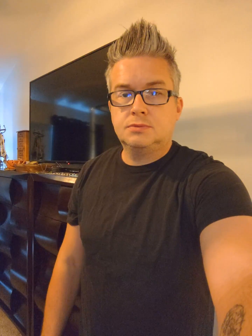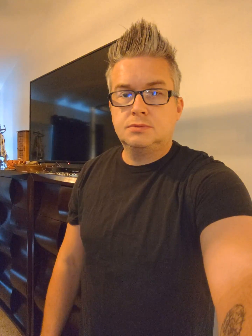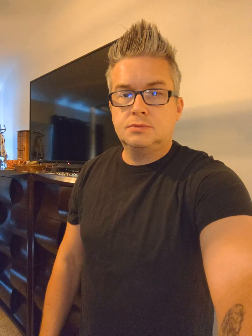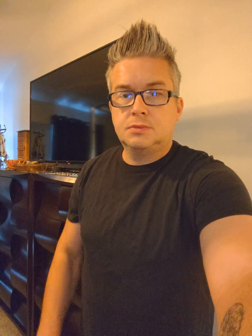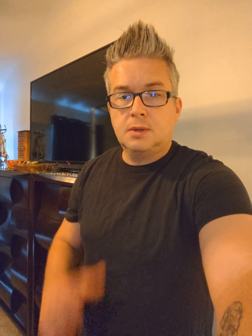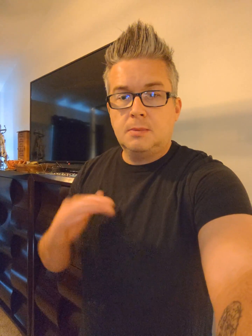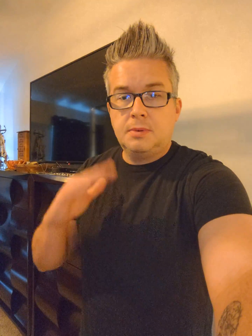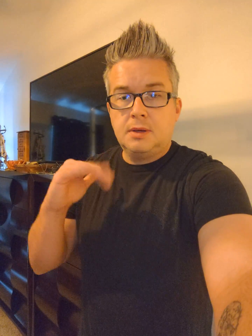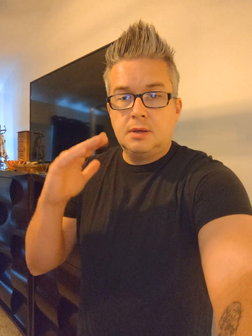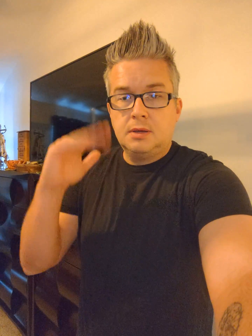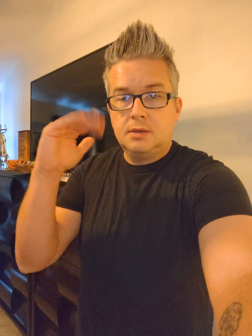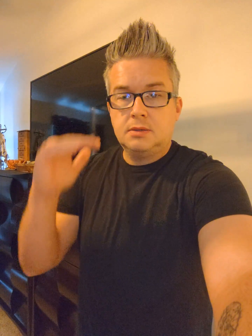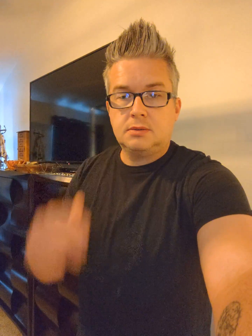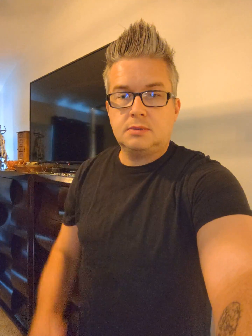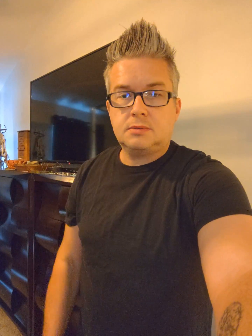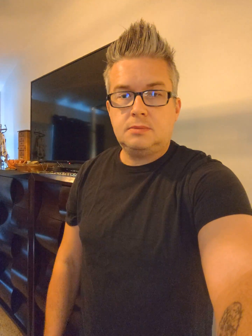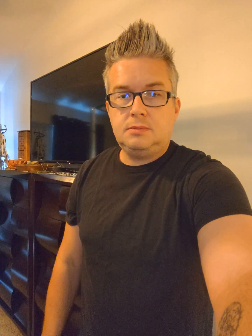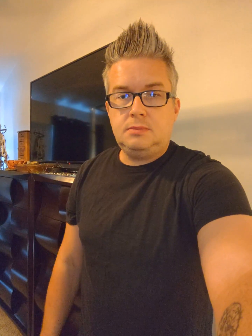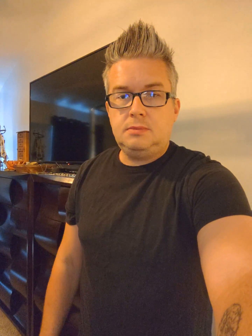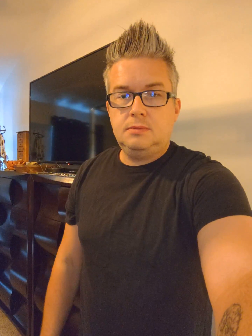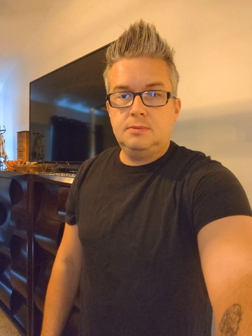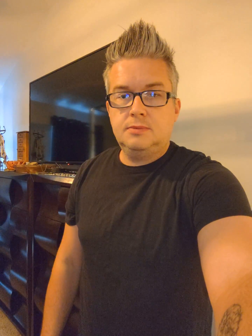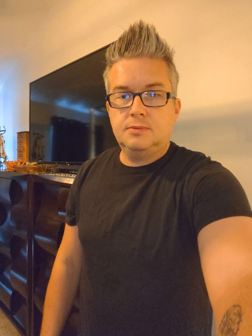build